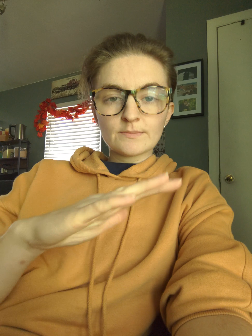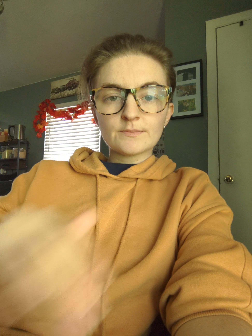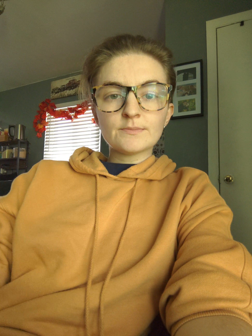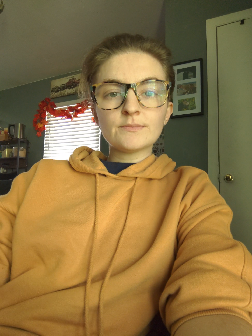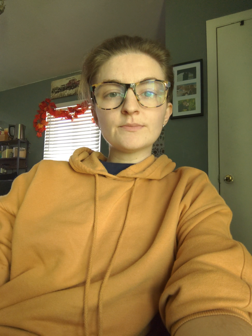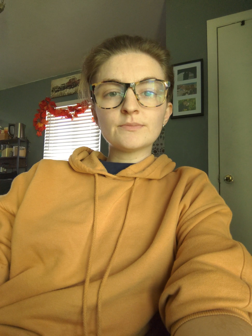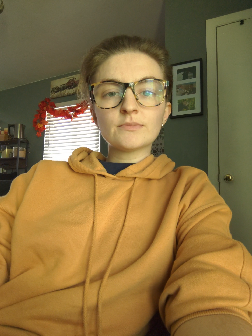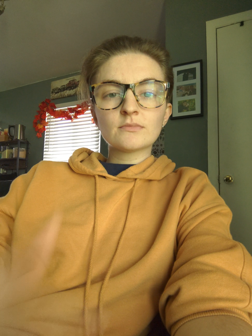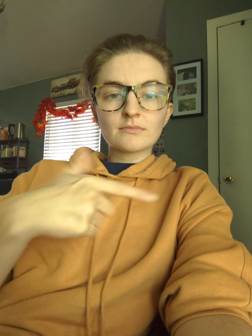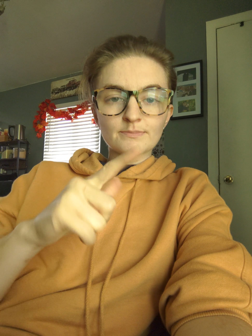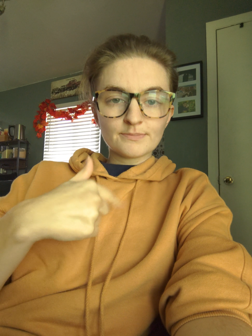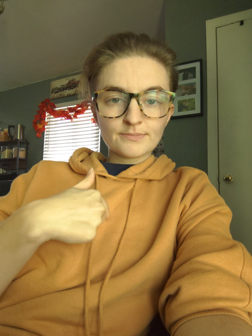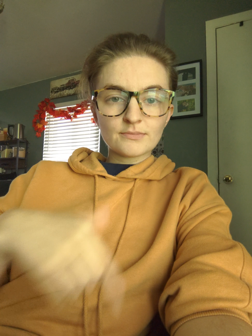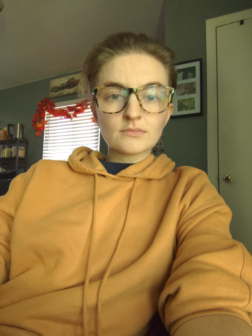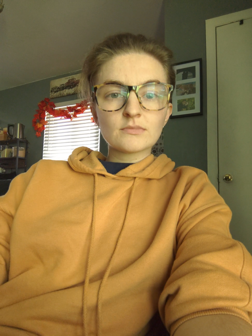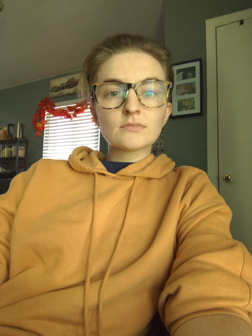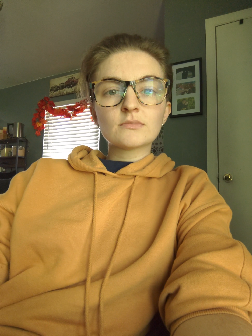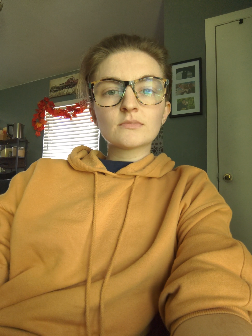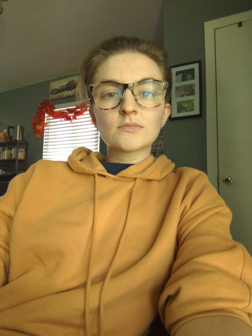let me